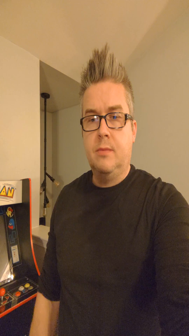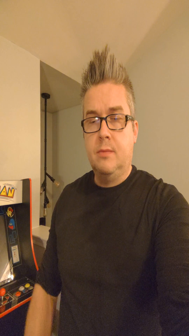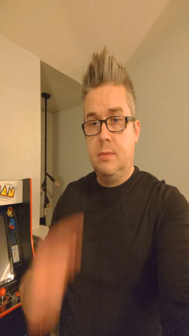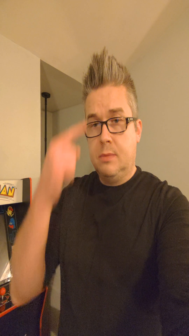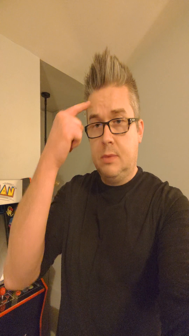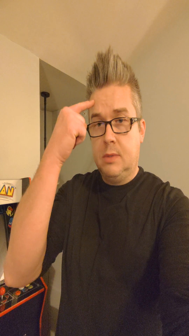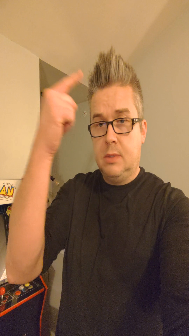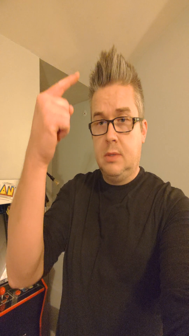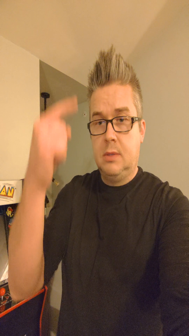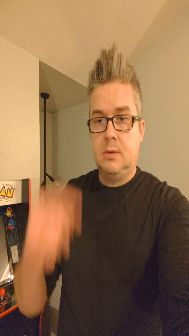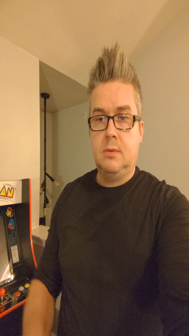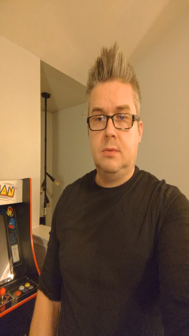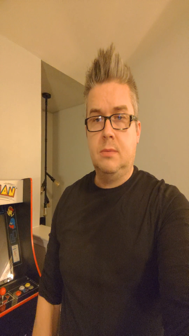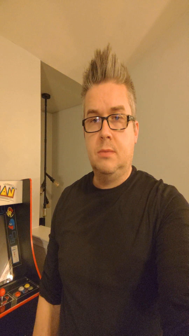penny